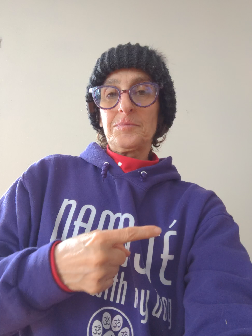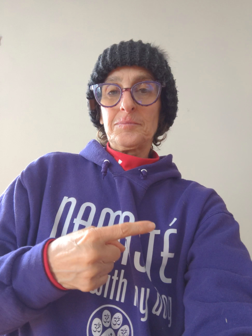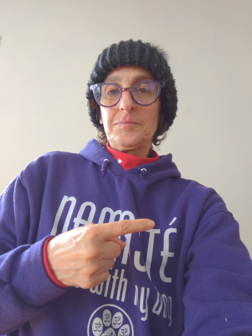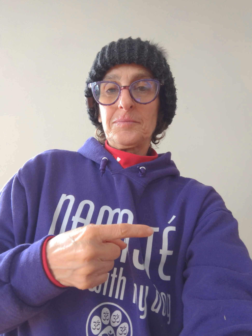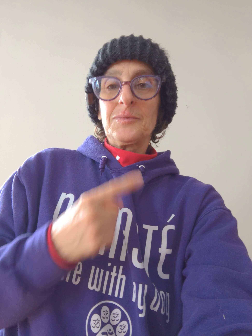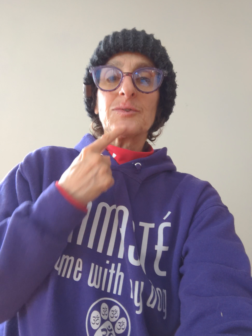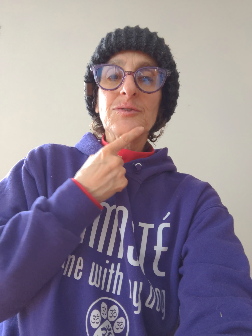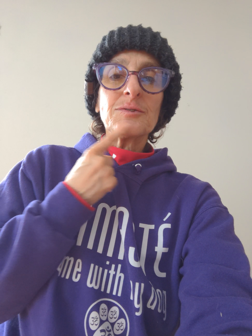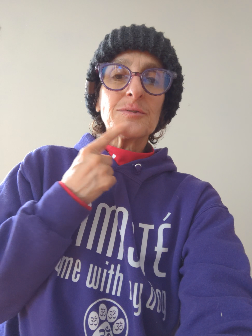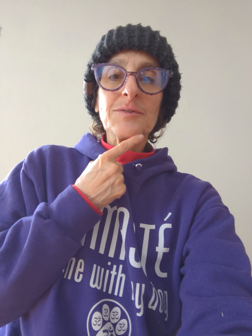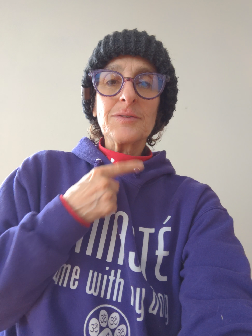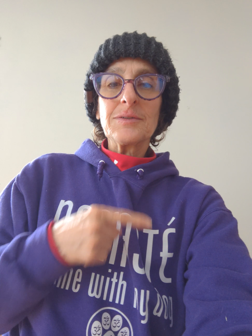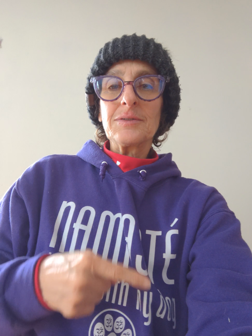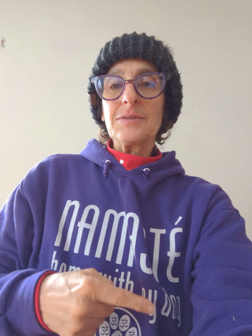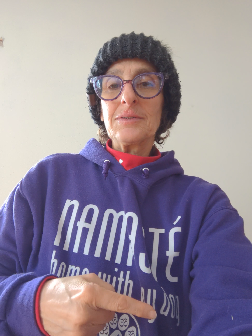chin